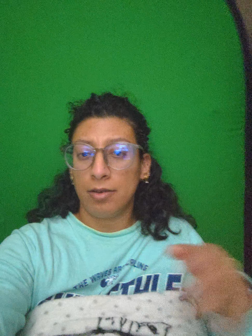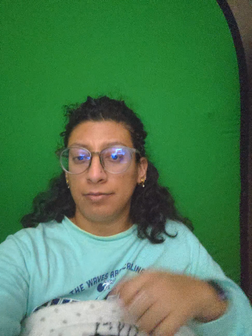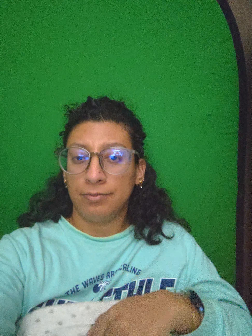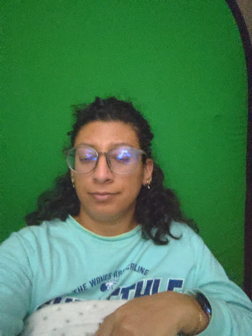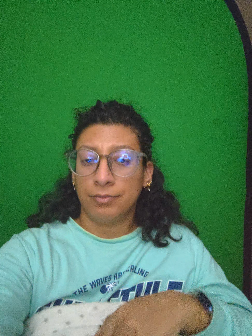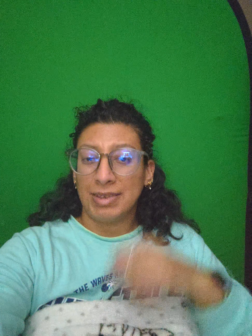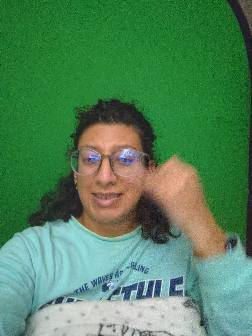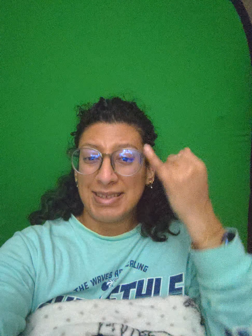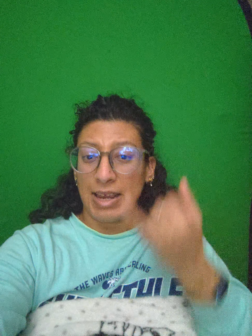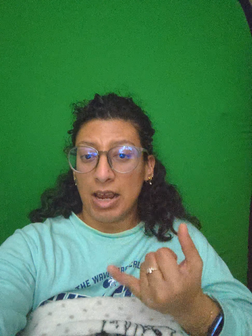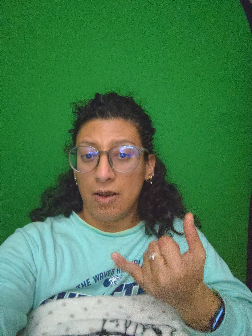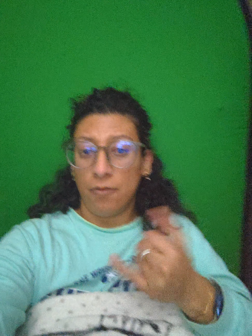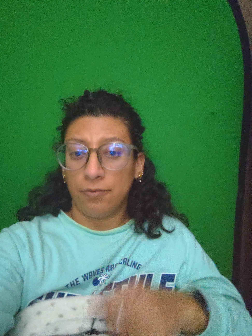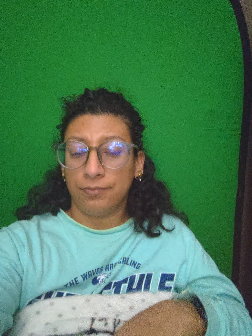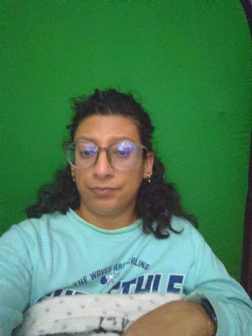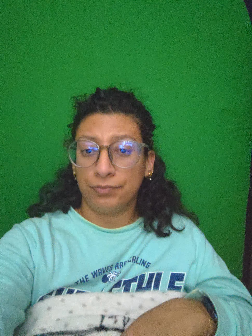now